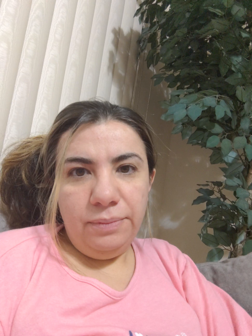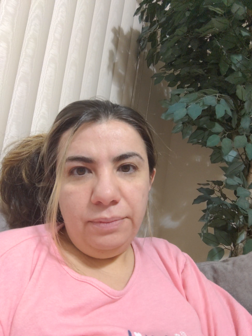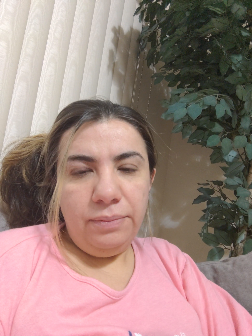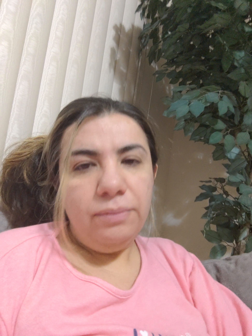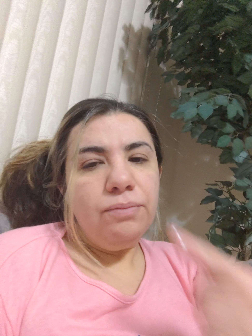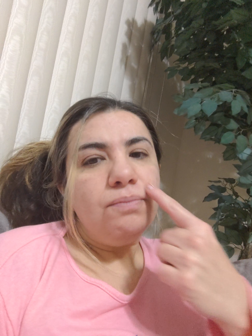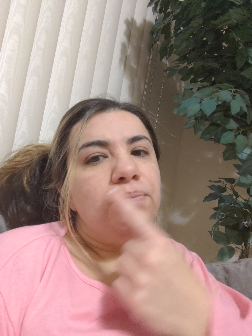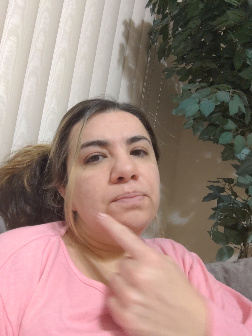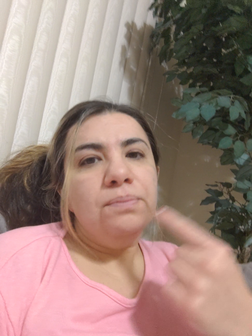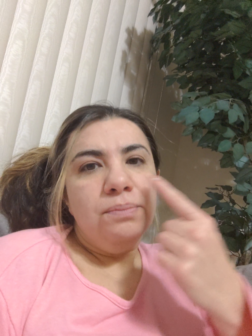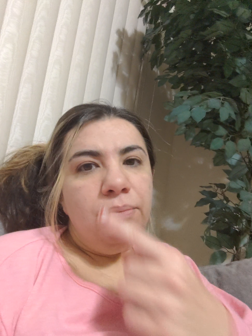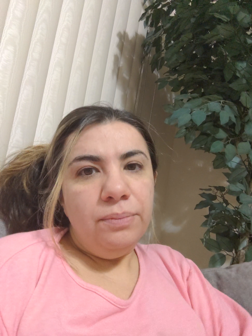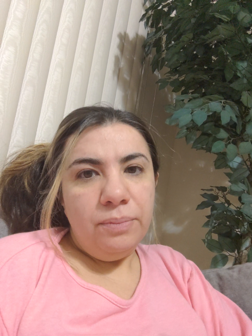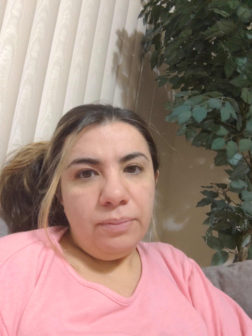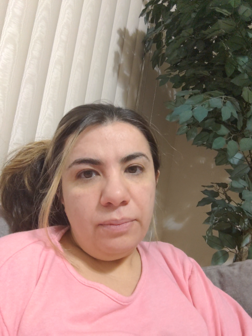lips